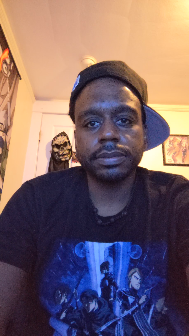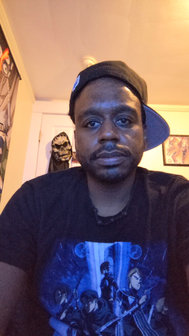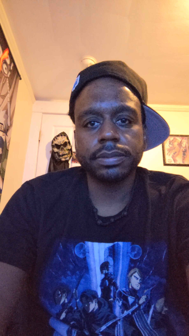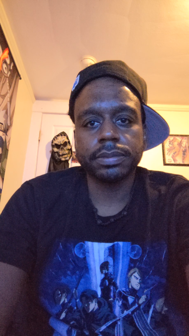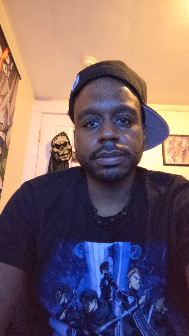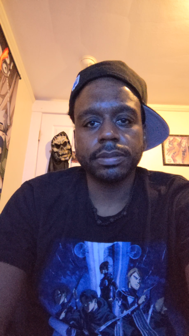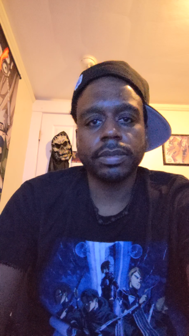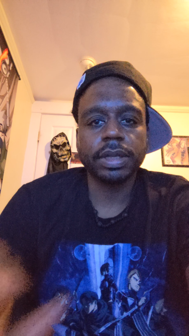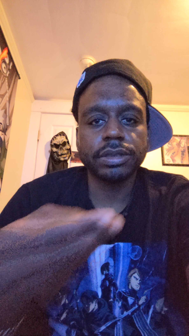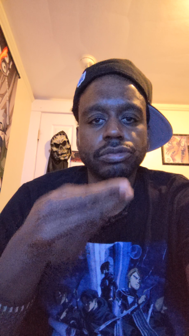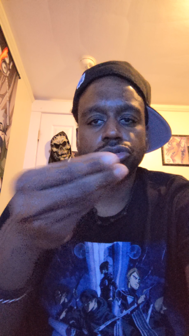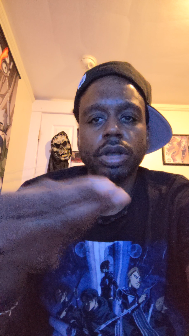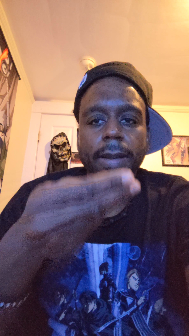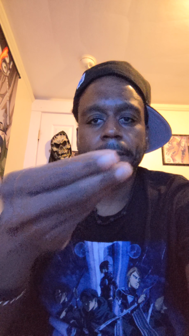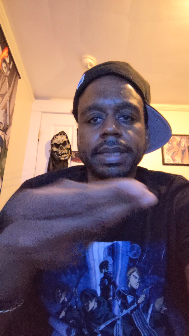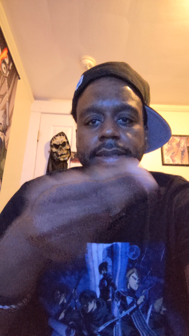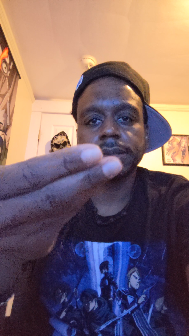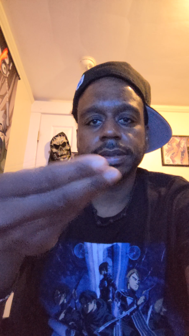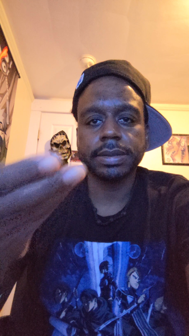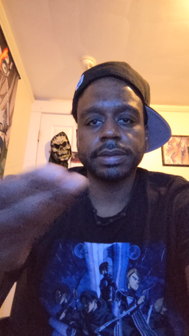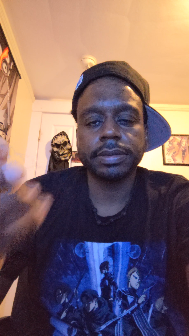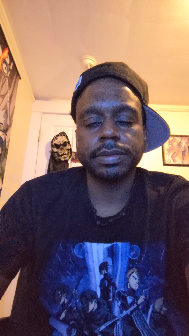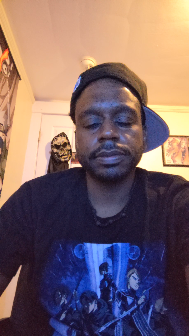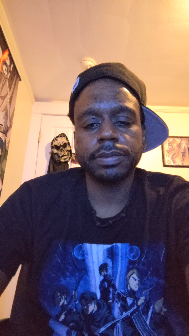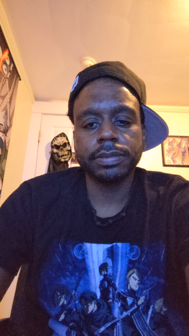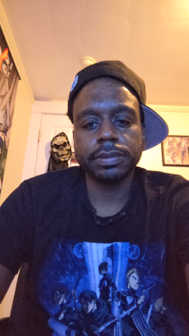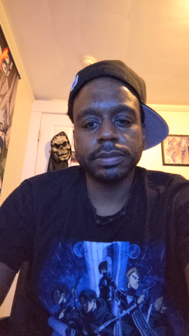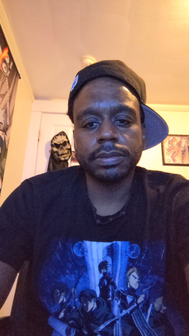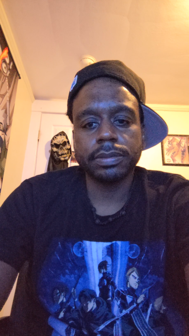shopping